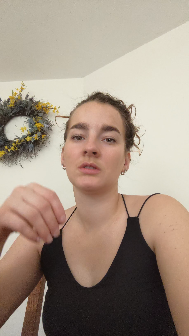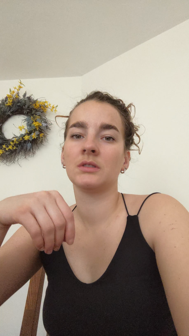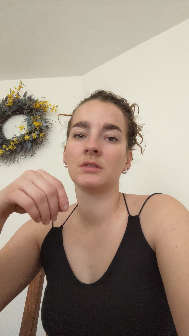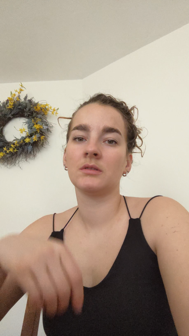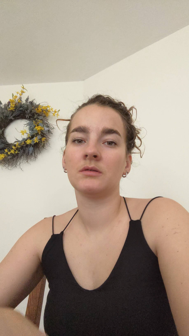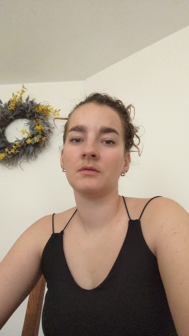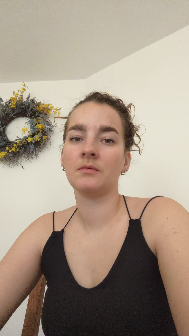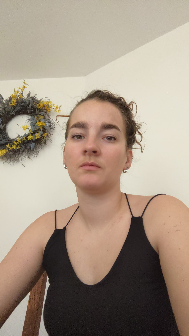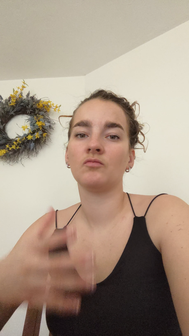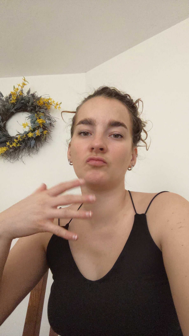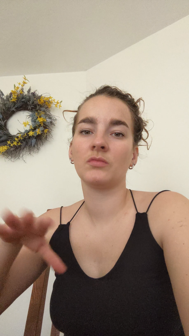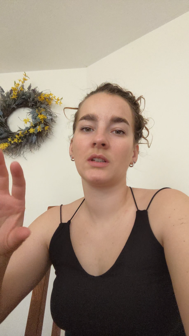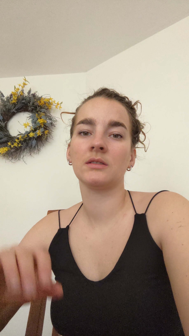dress